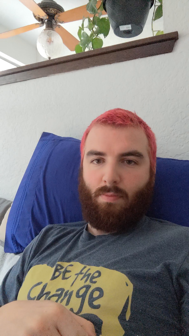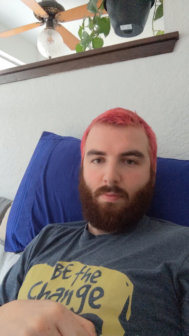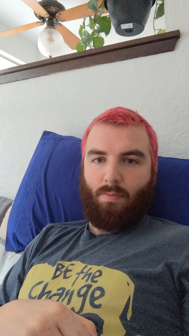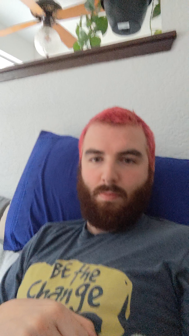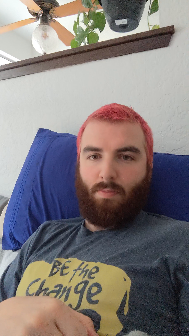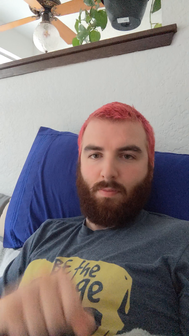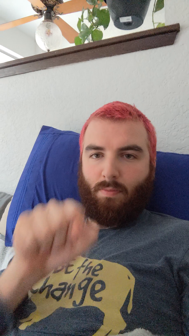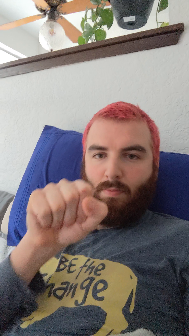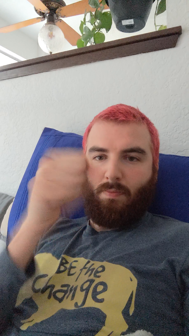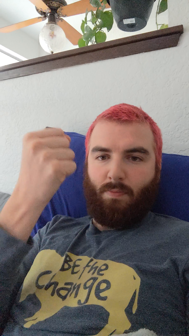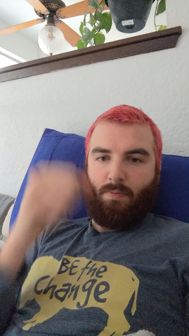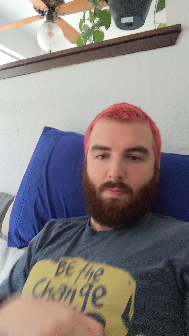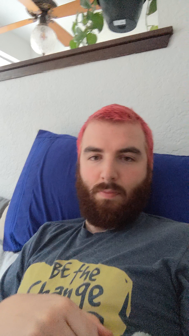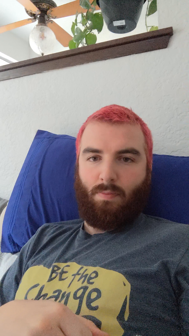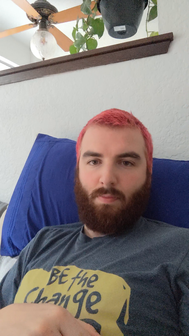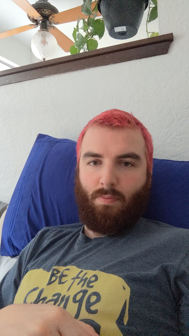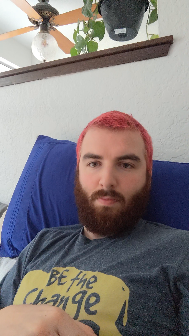broken